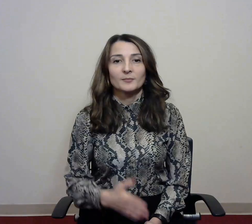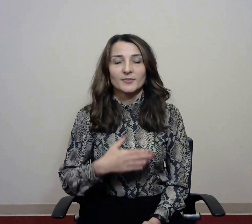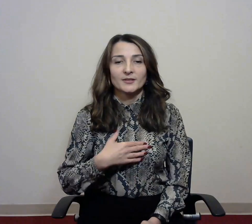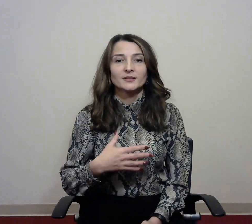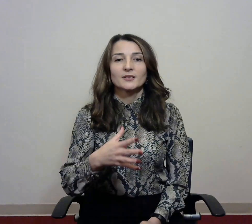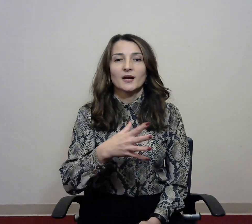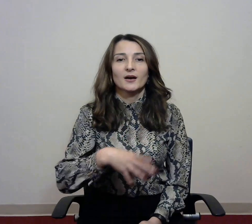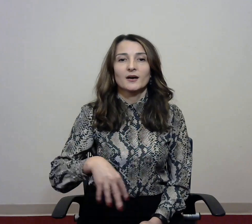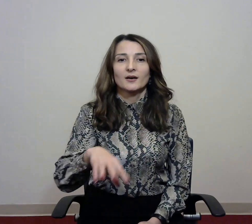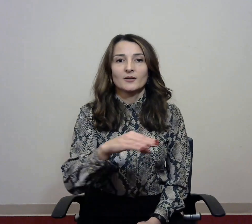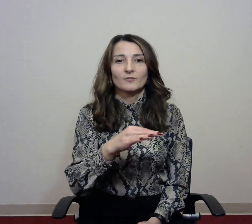biz